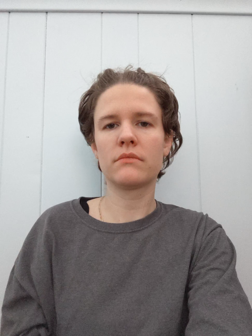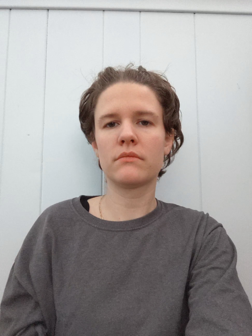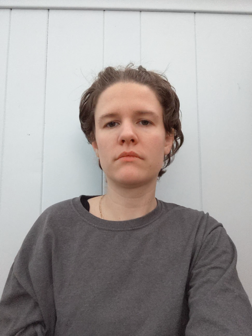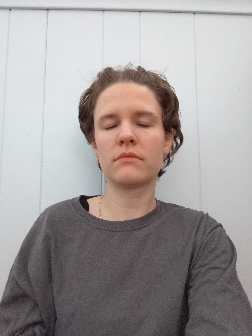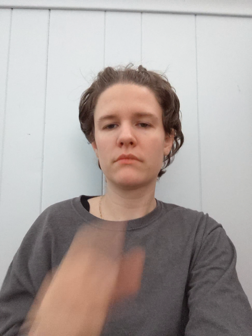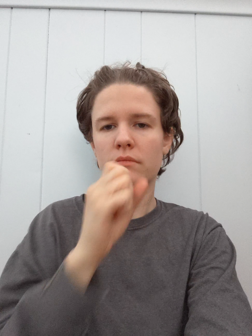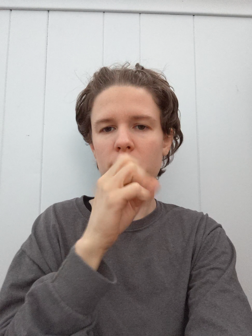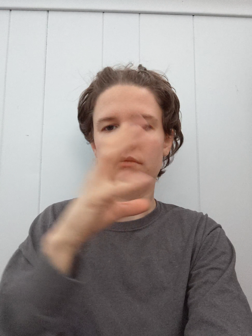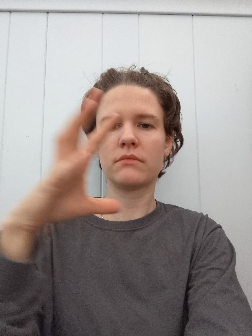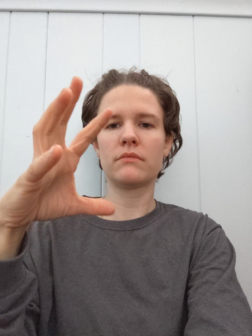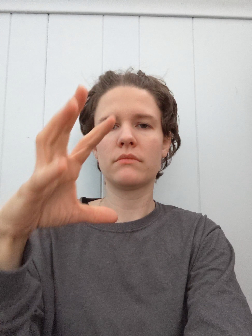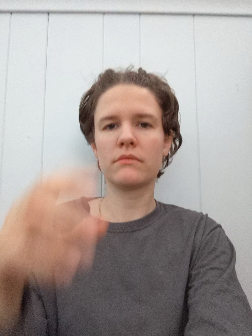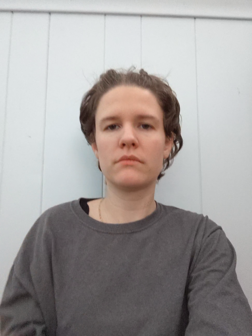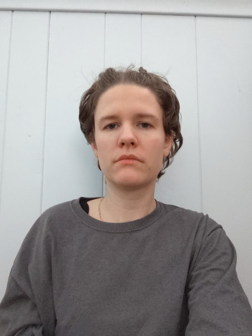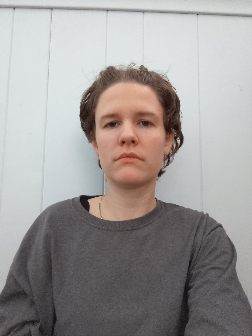balloon